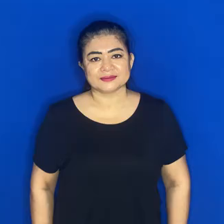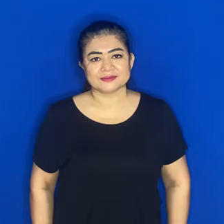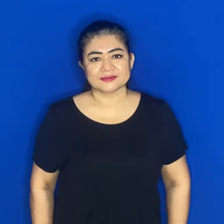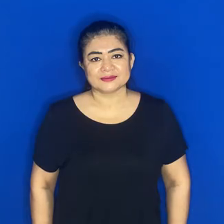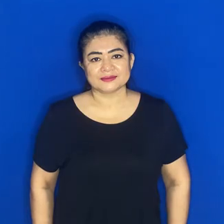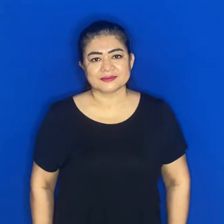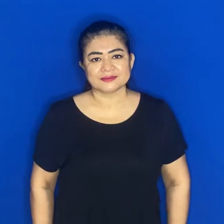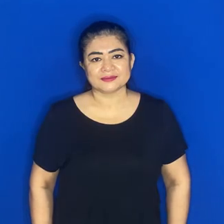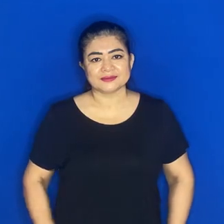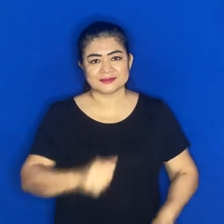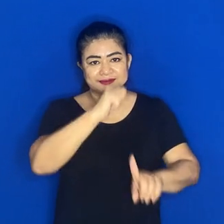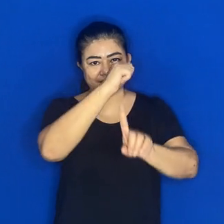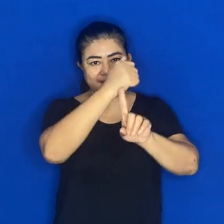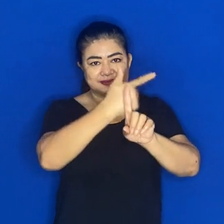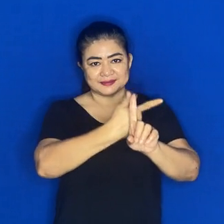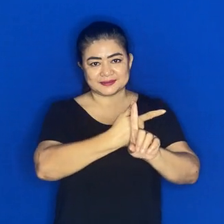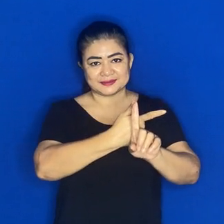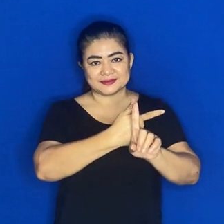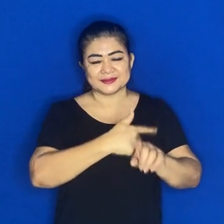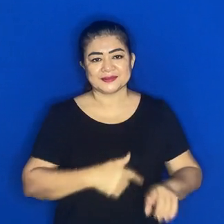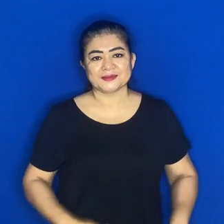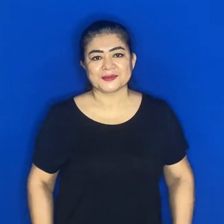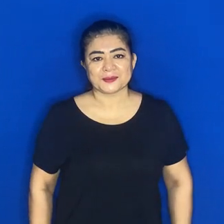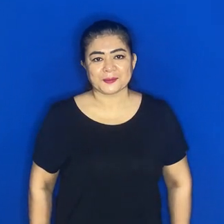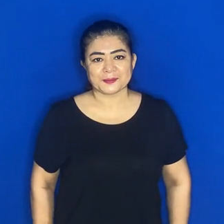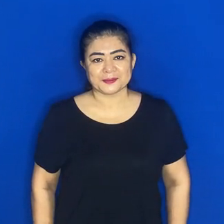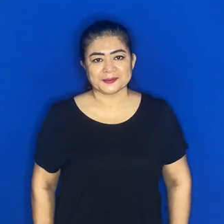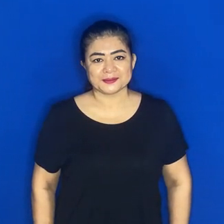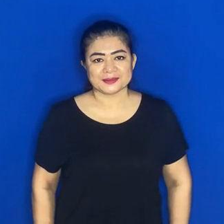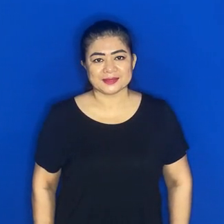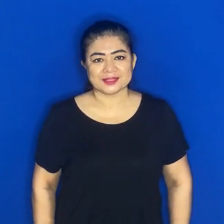august